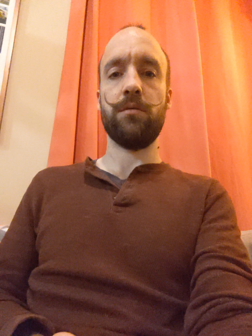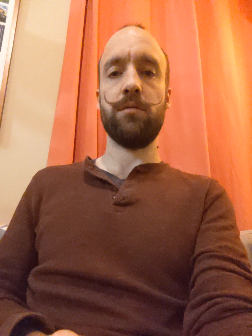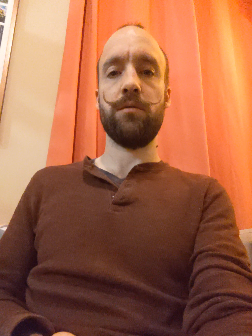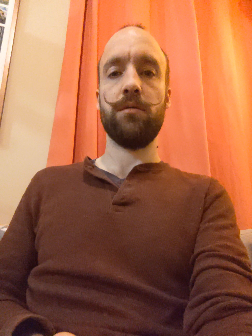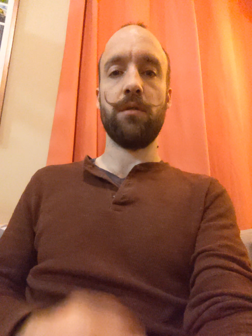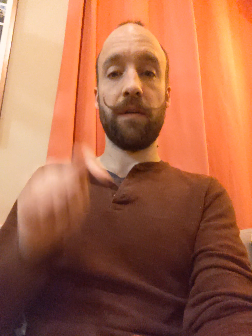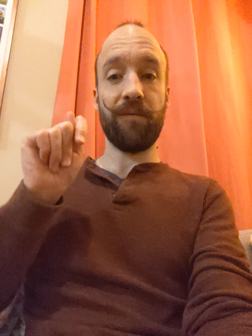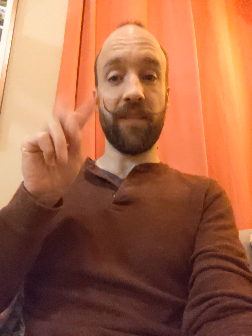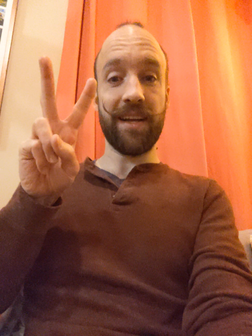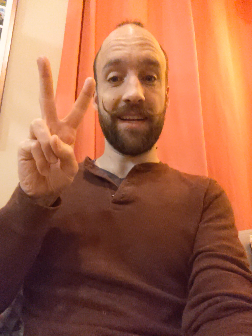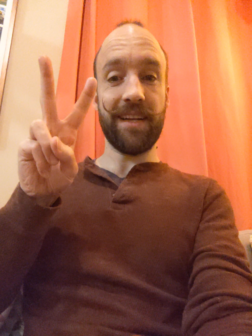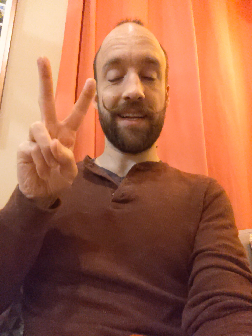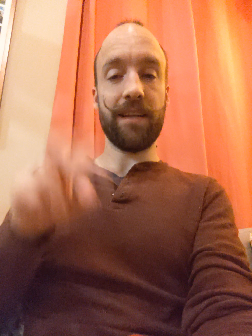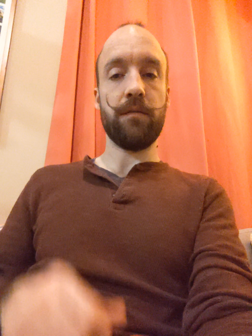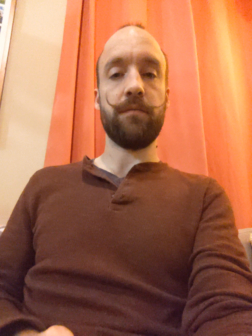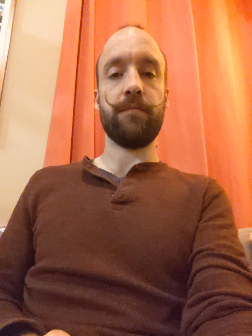TV